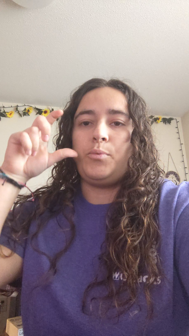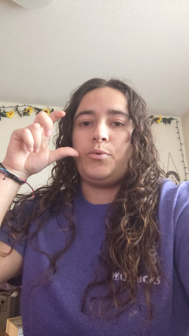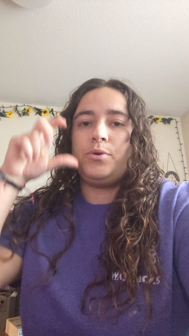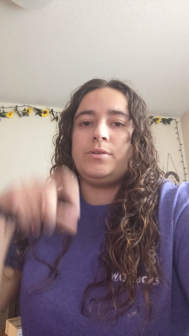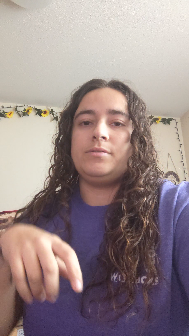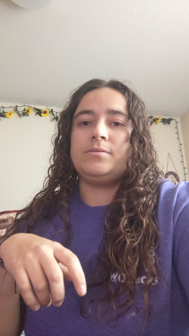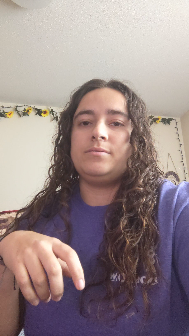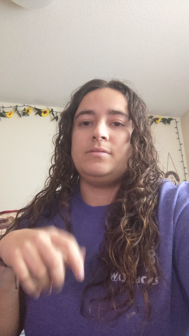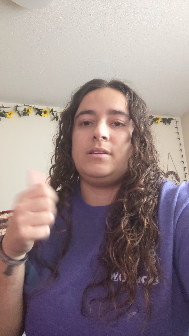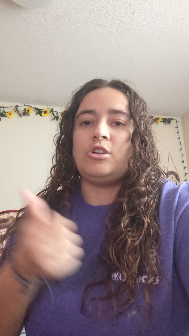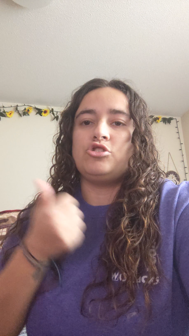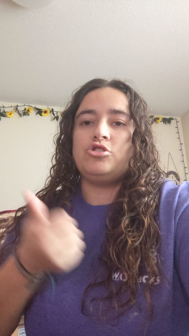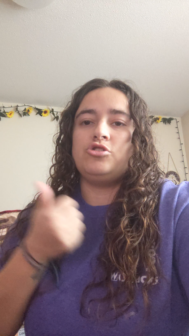chase